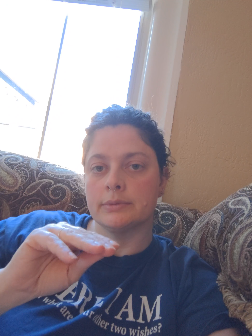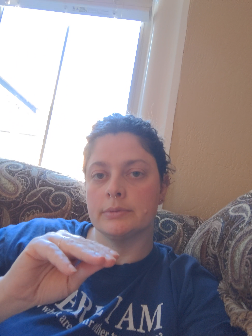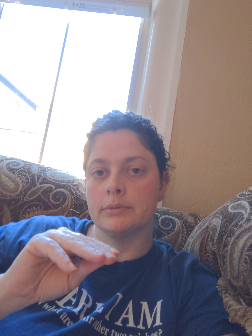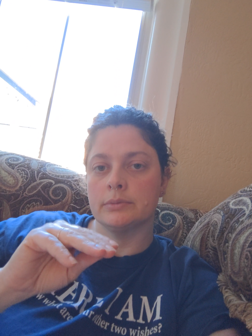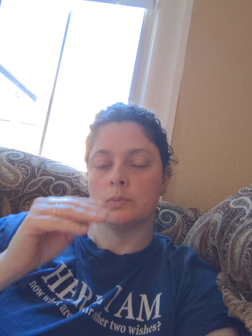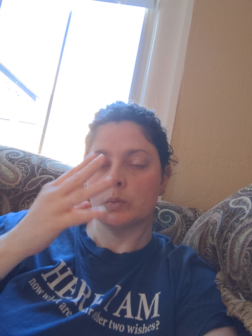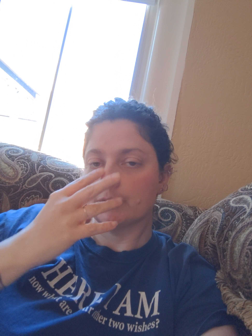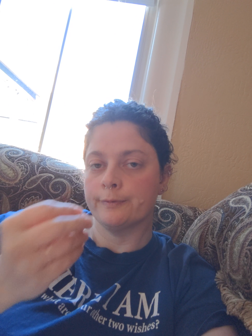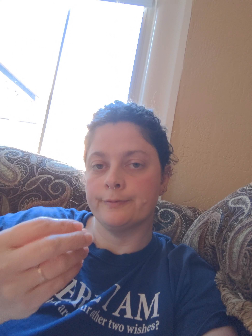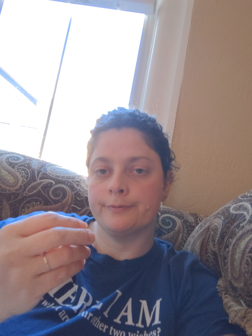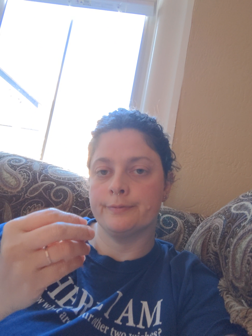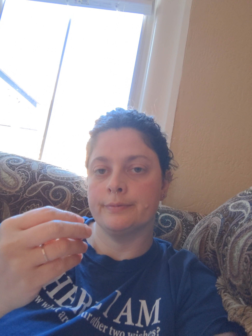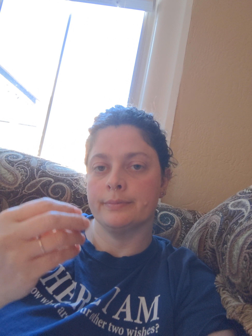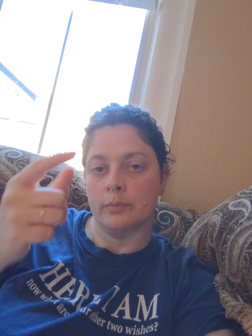wolf